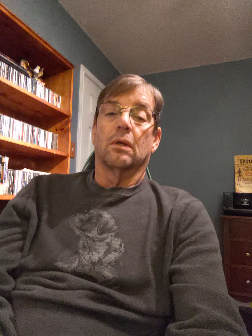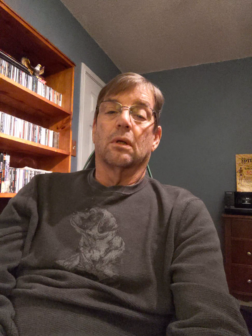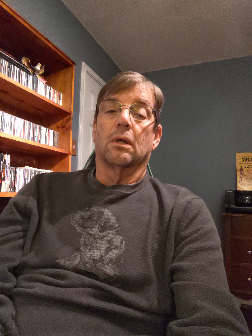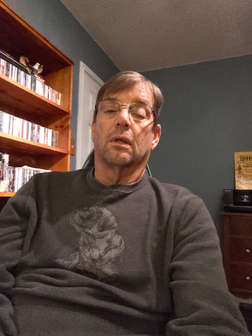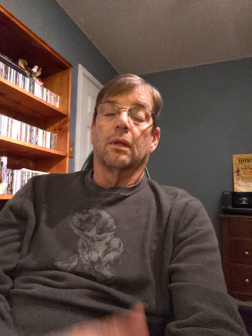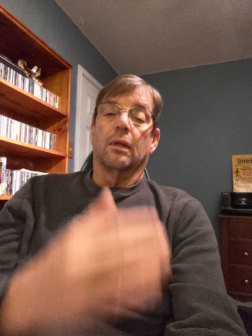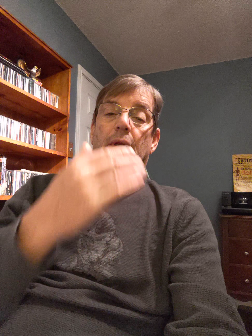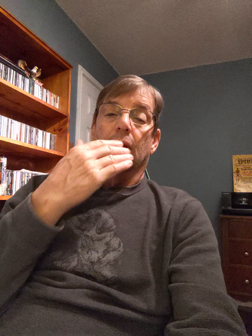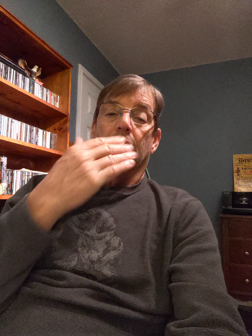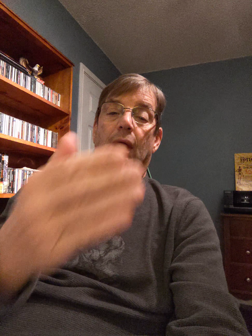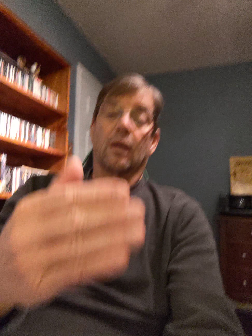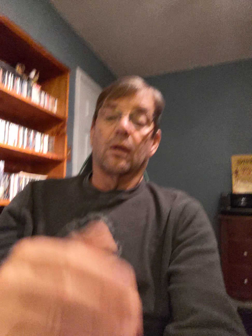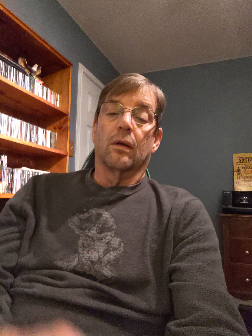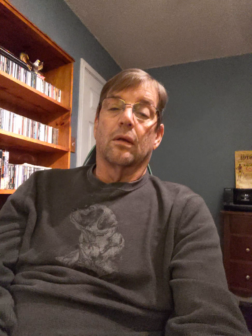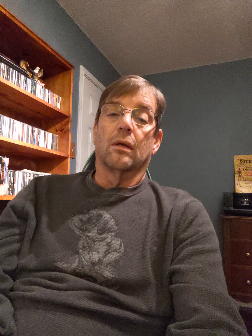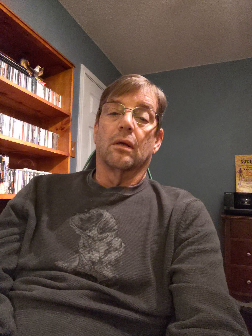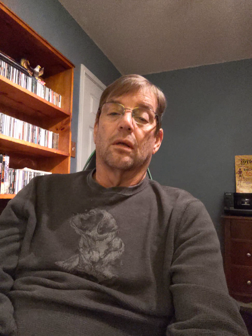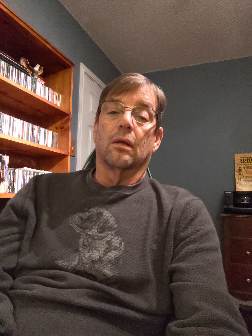thank you